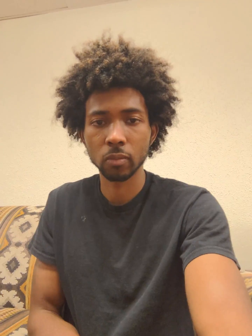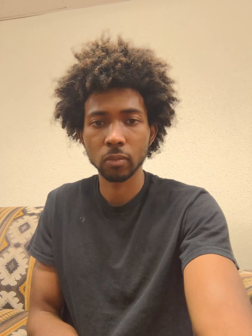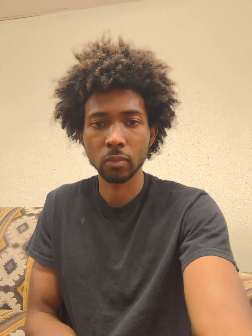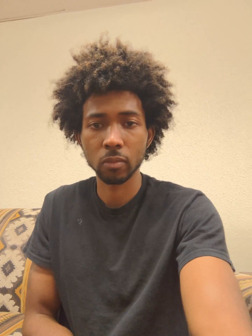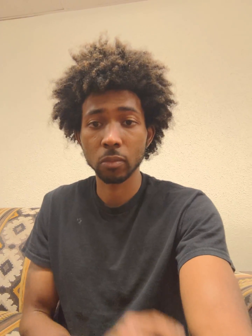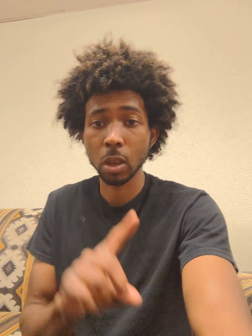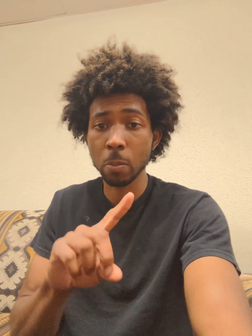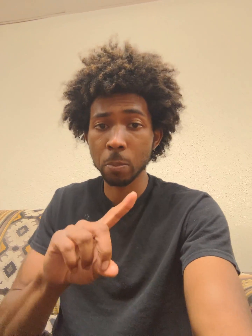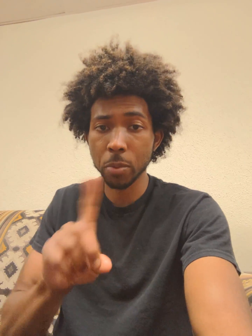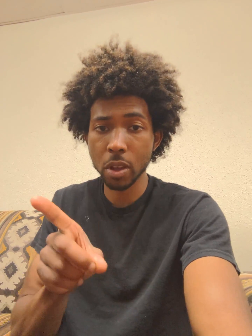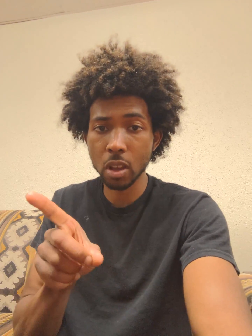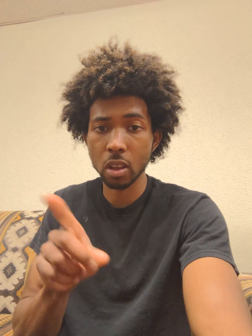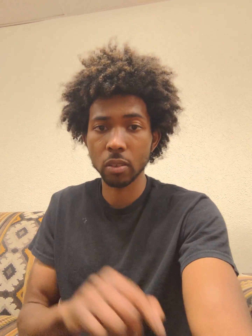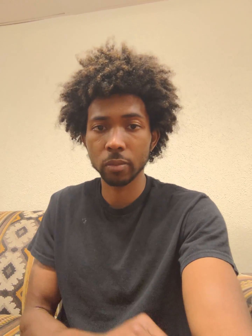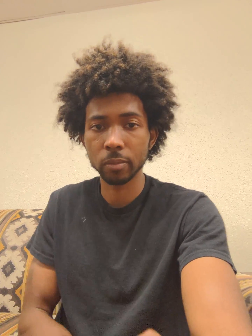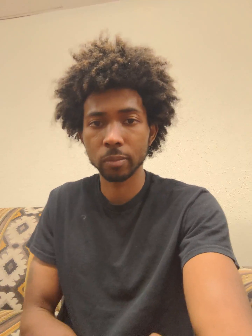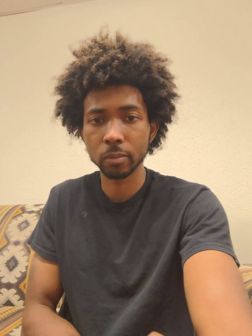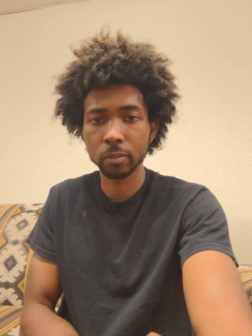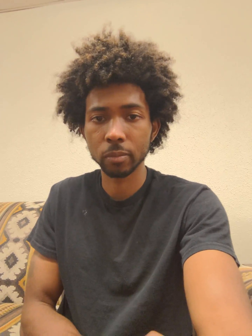but